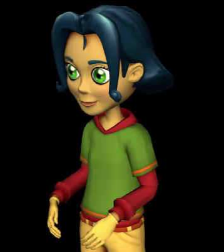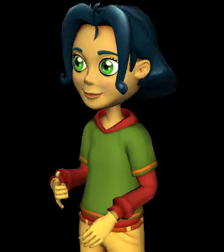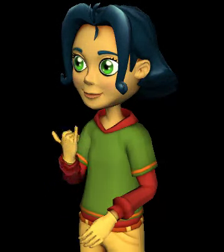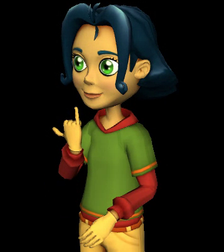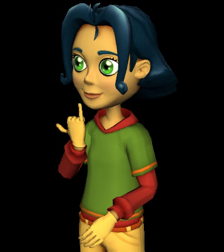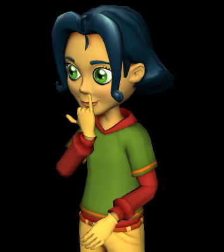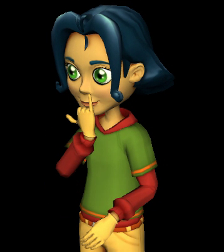خطأ